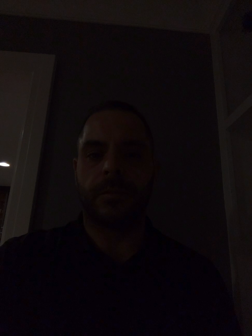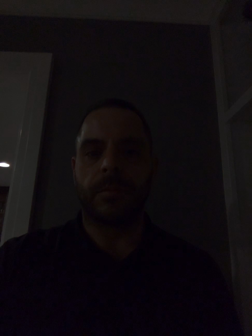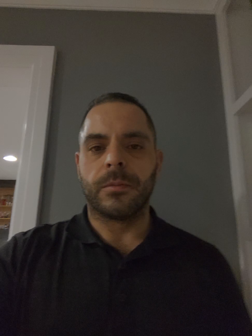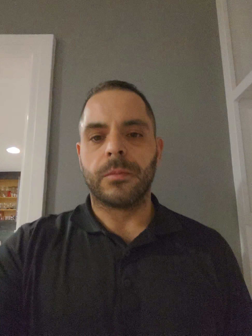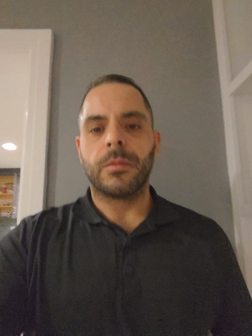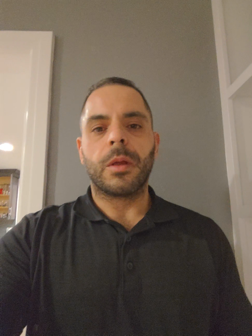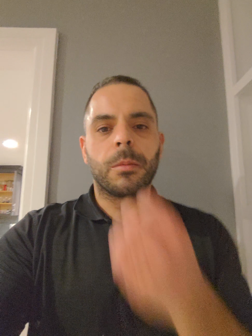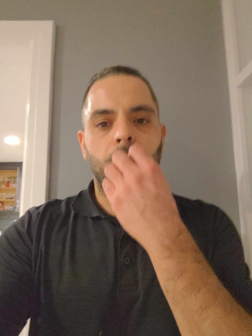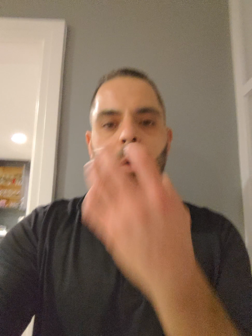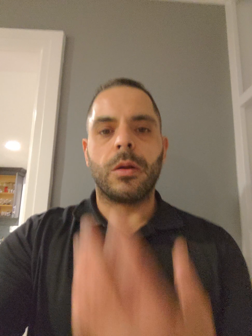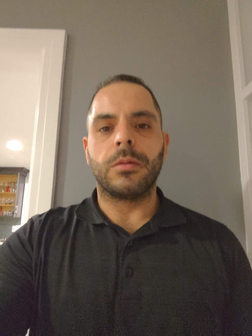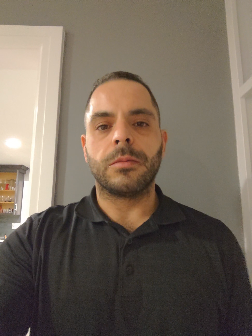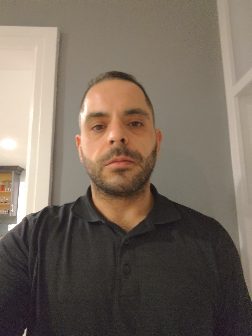blow